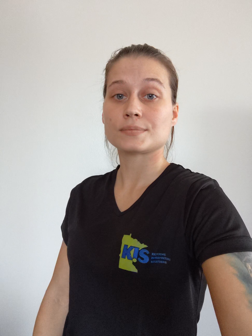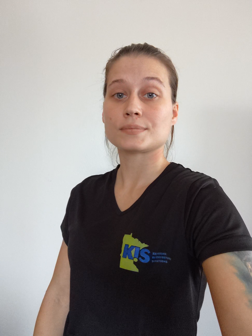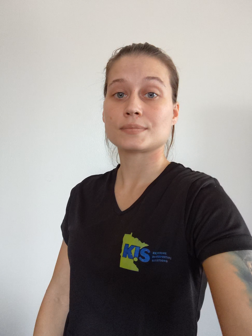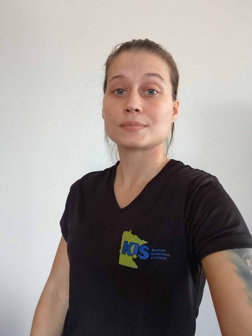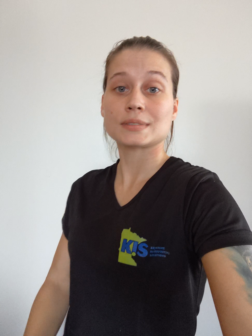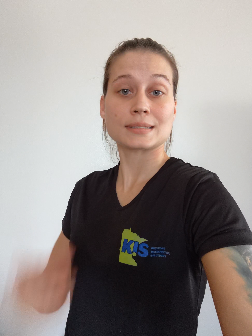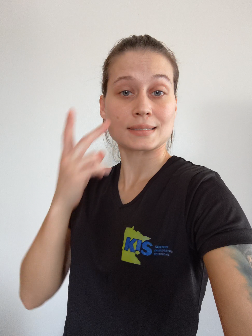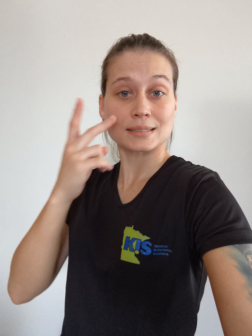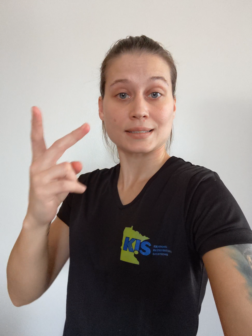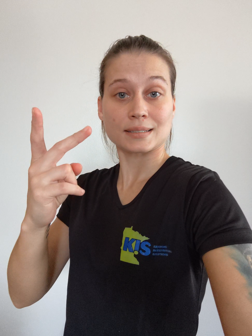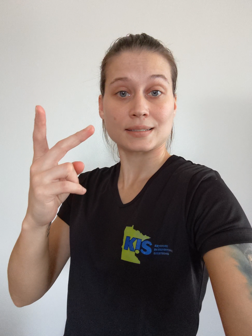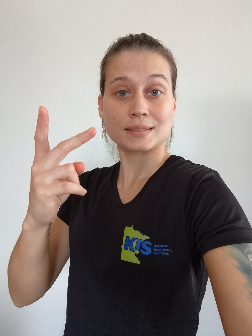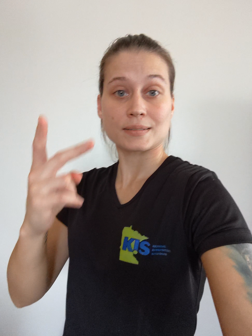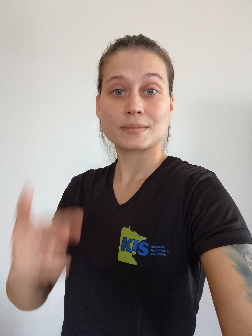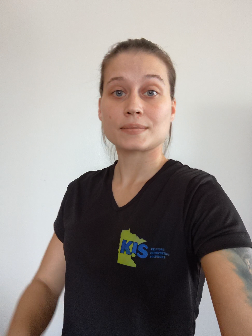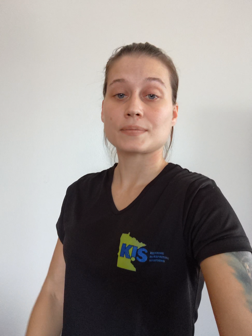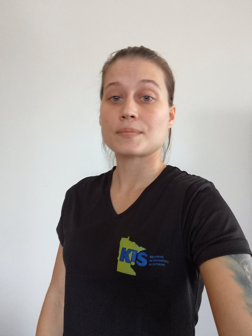see